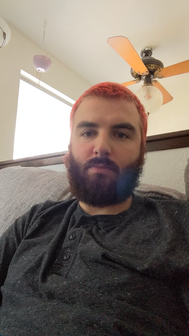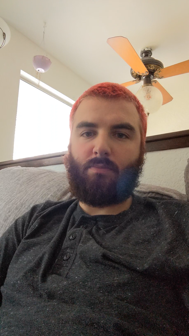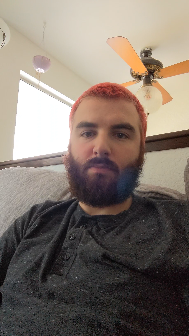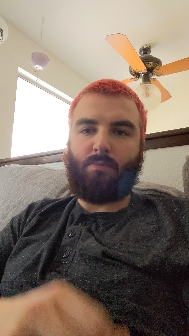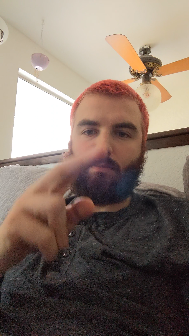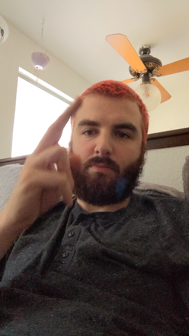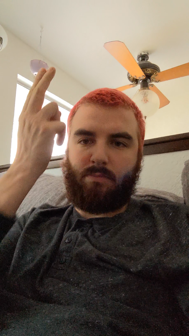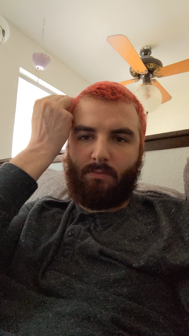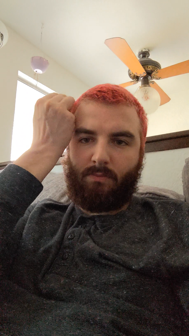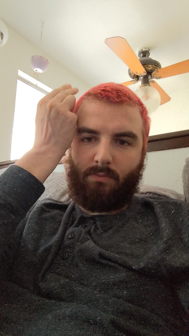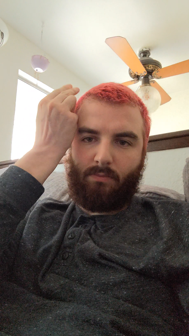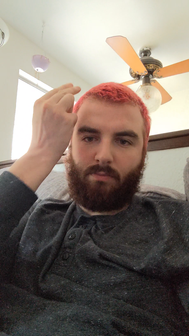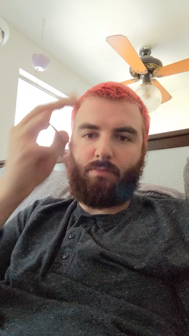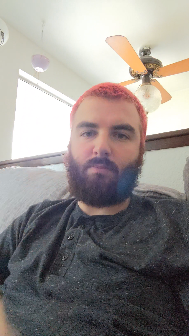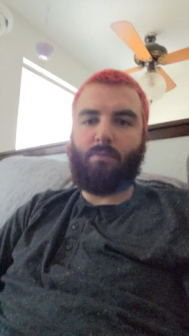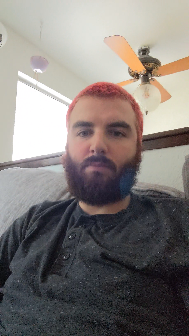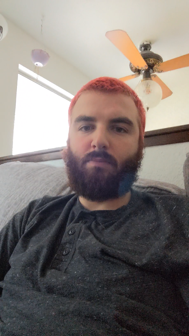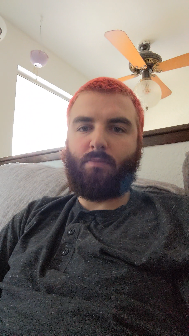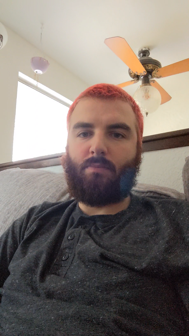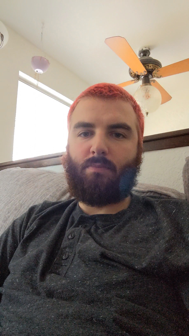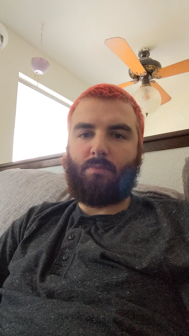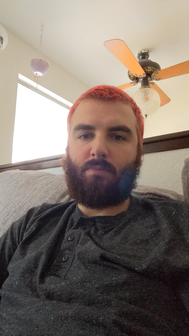bunny